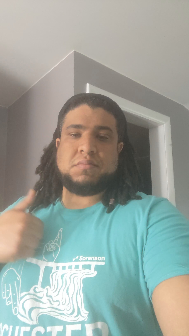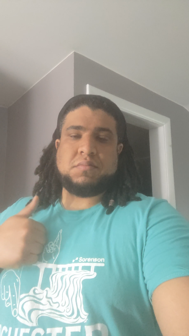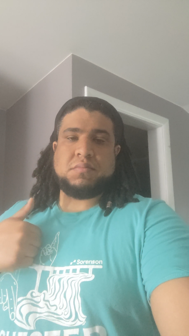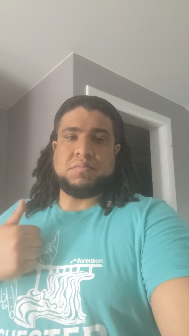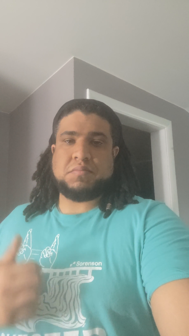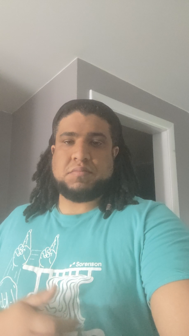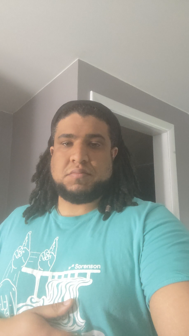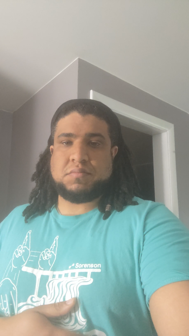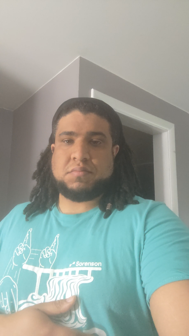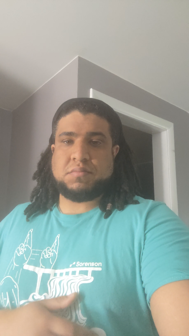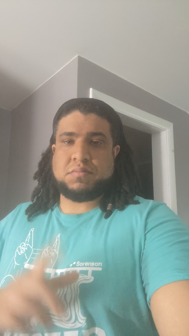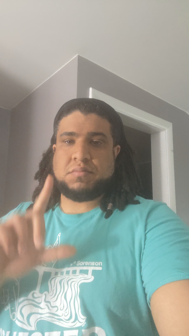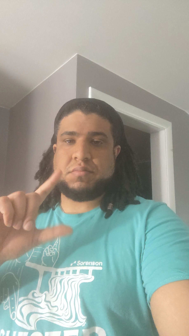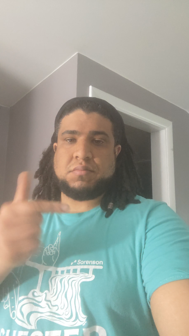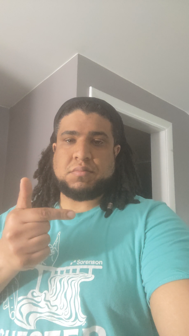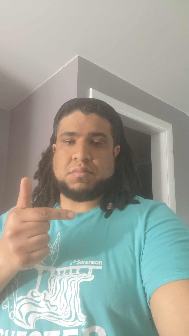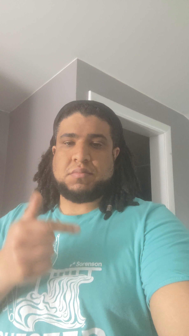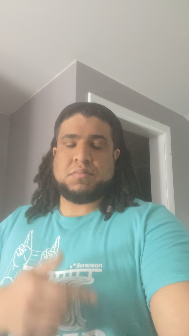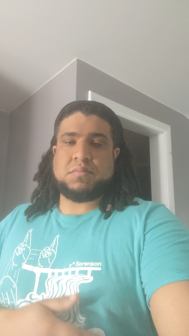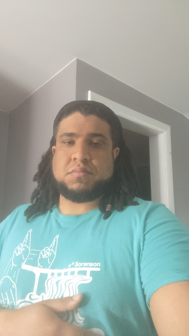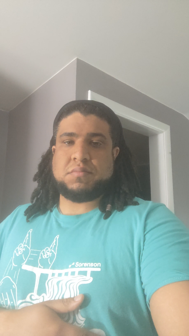leg